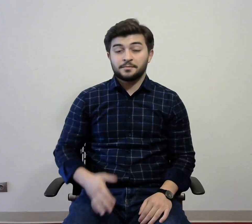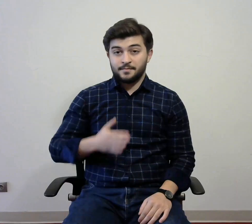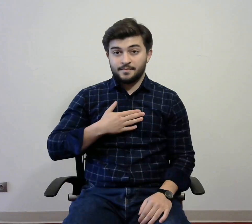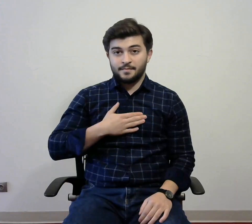mən